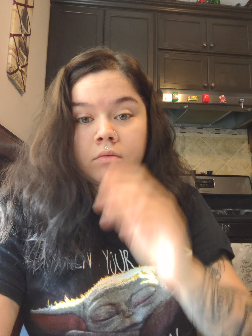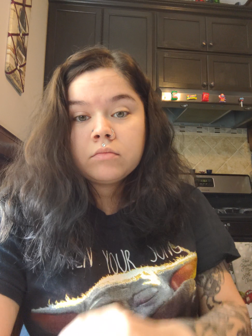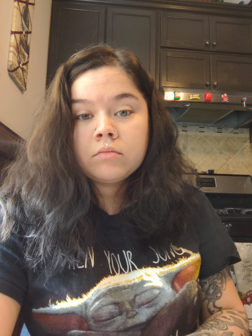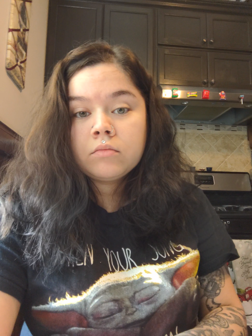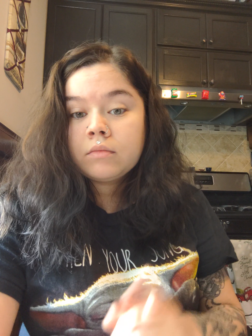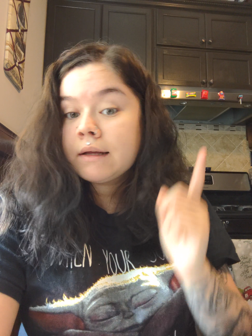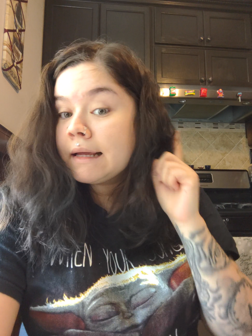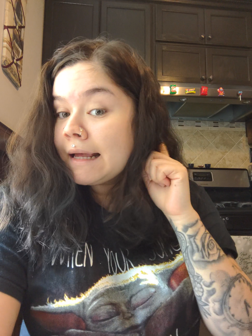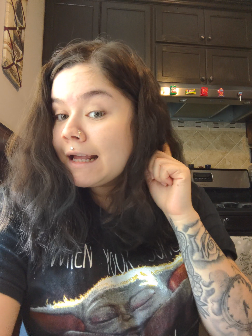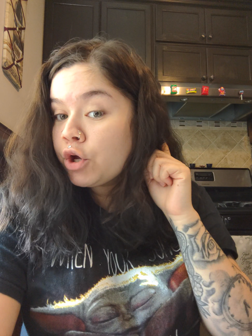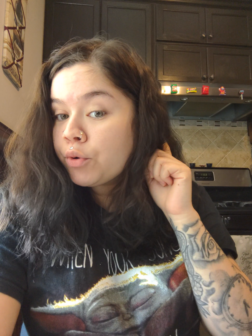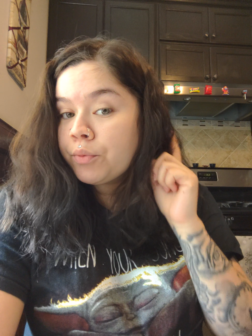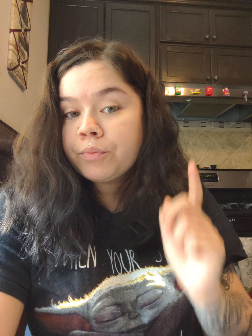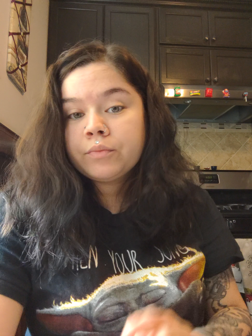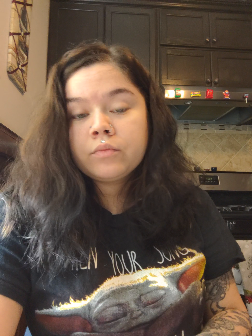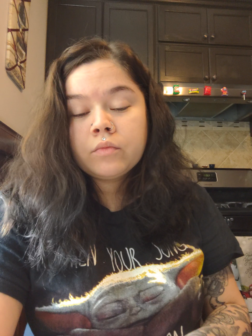ear